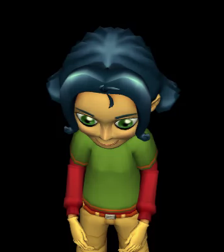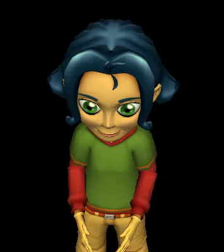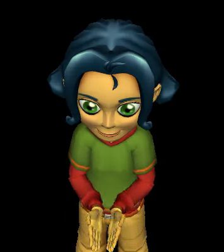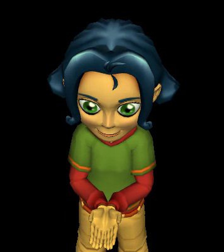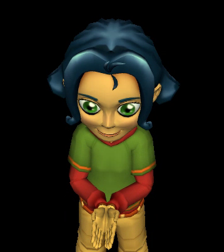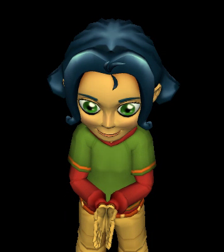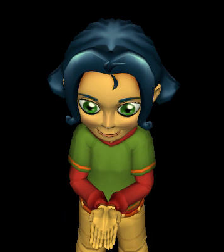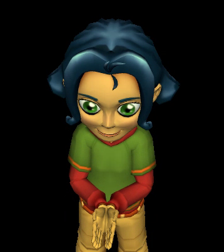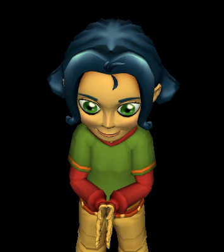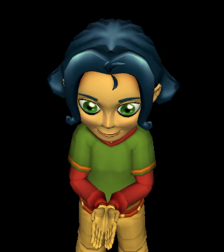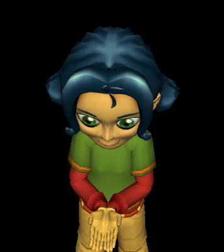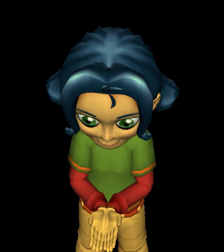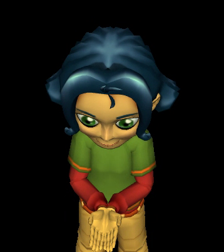كتاب